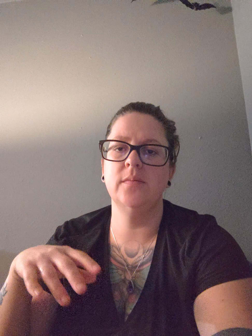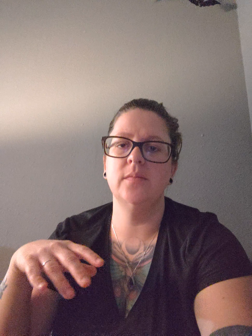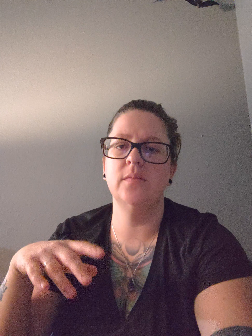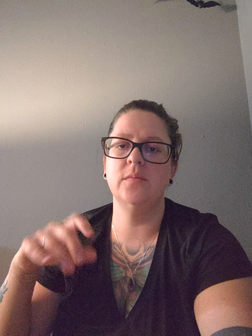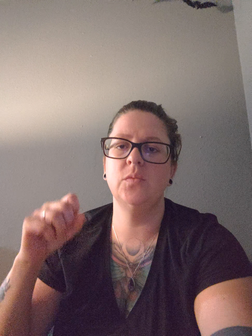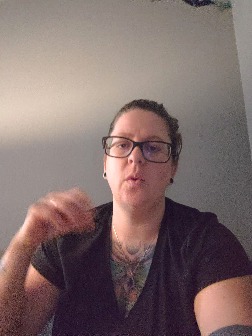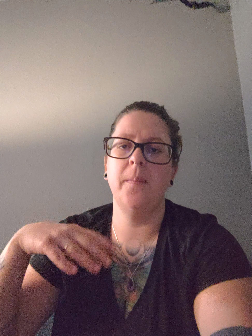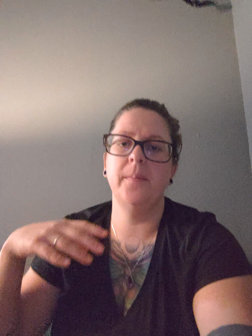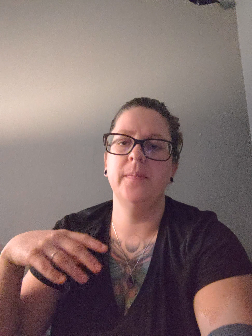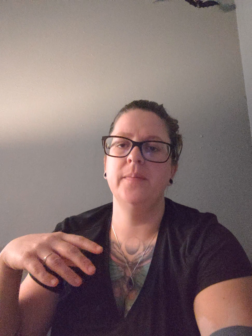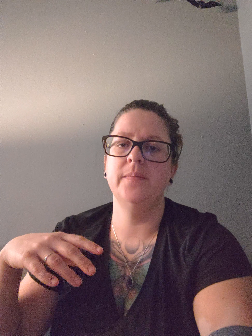drop